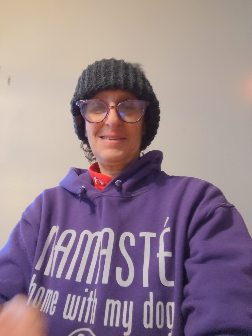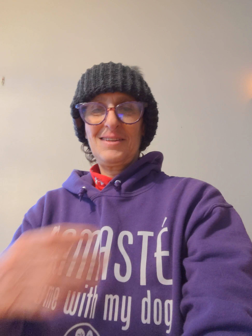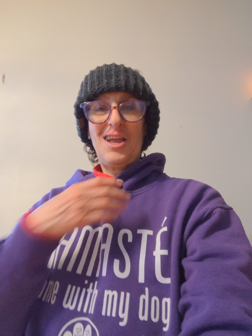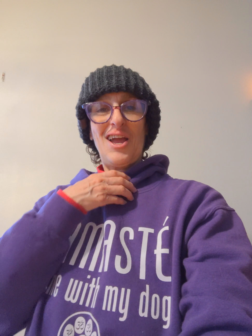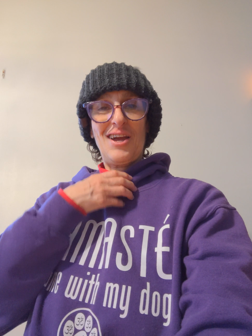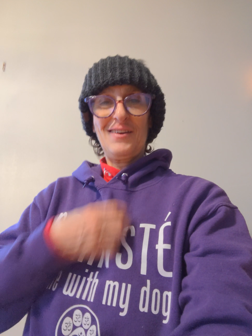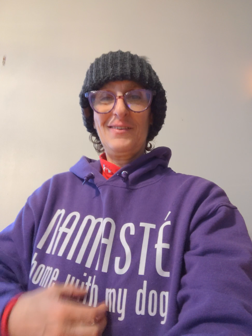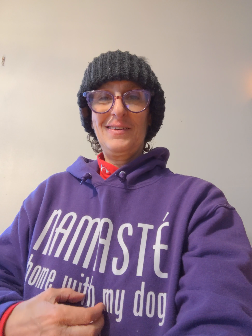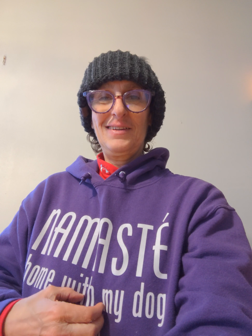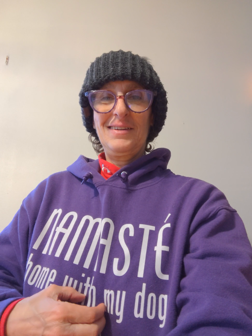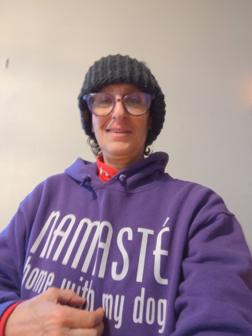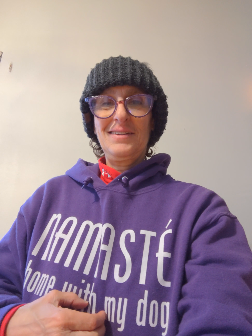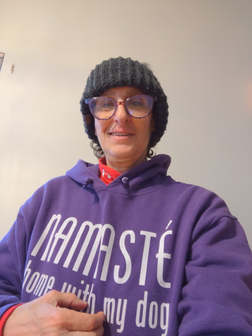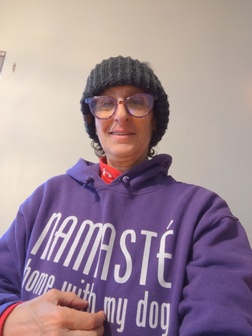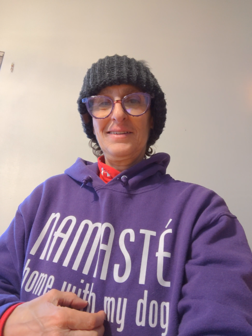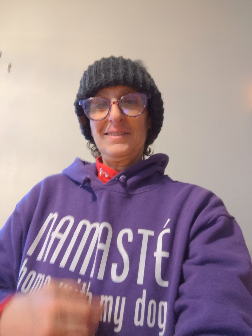hungry